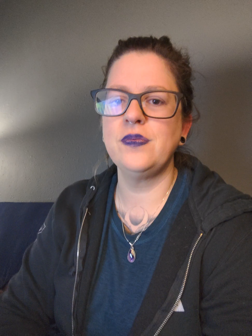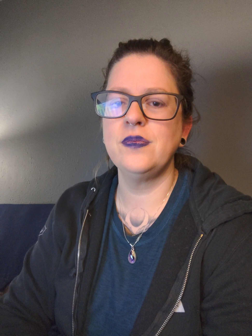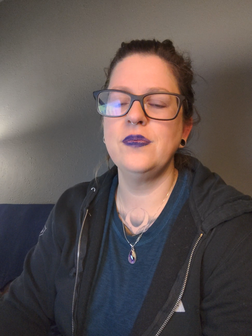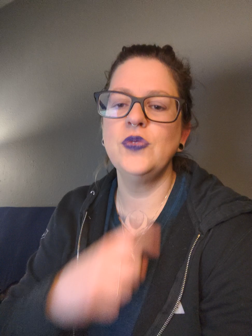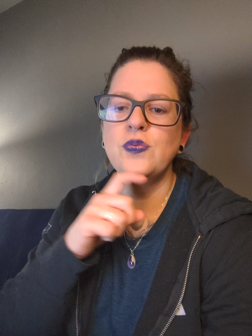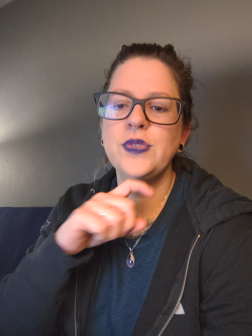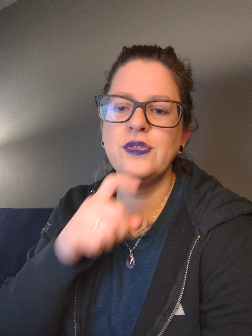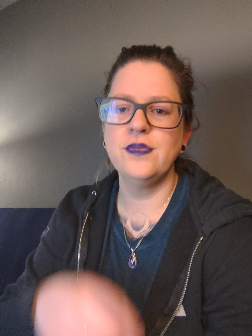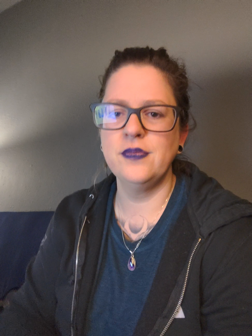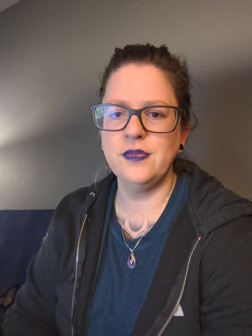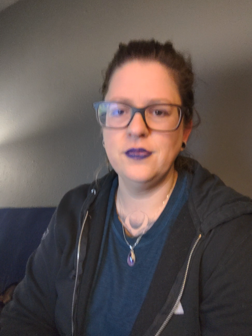garbage